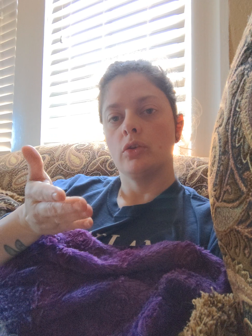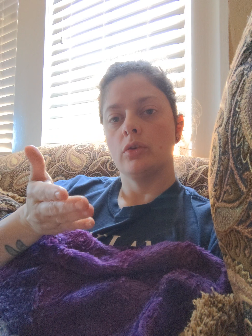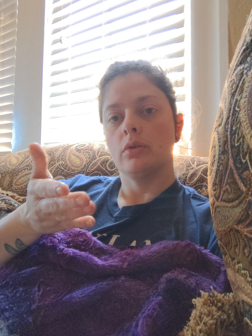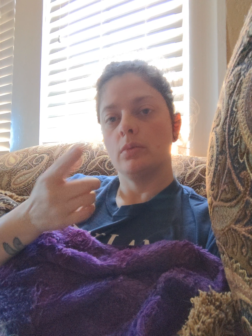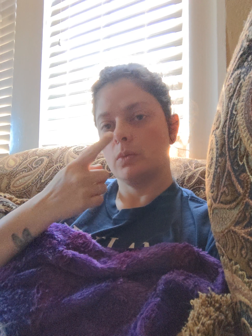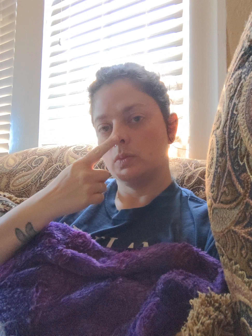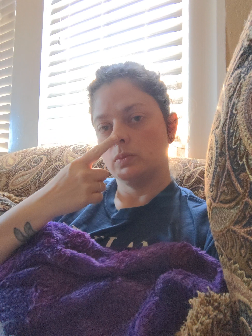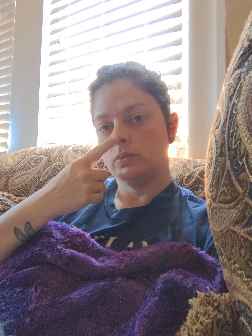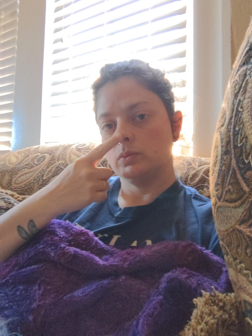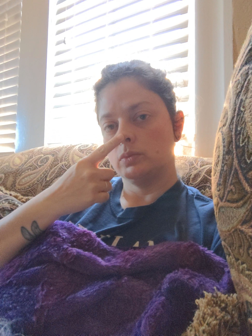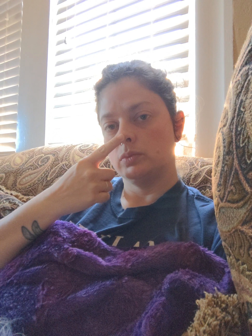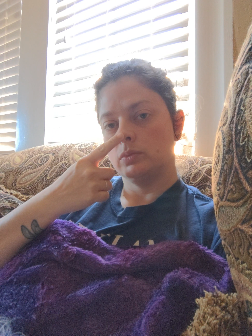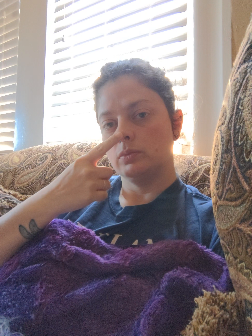nose